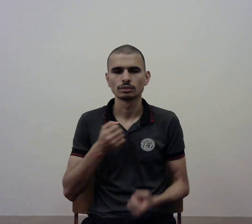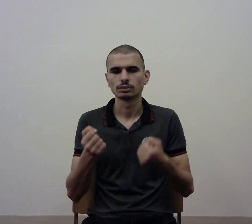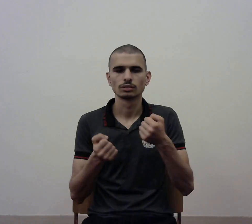avtomobil